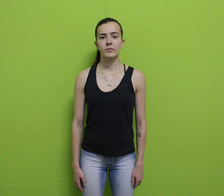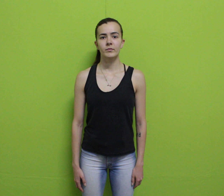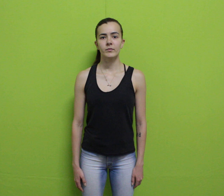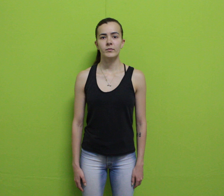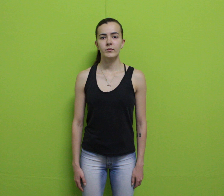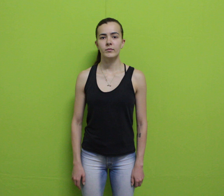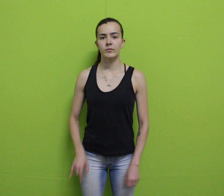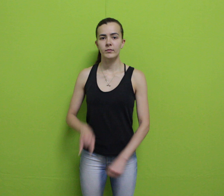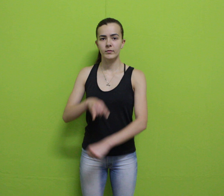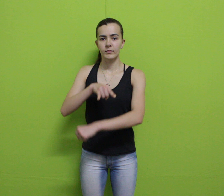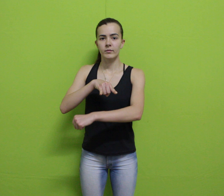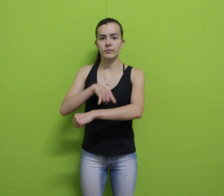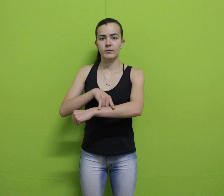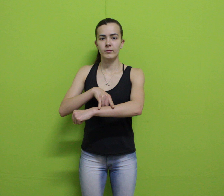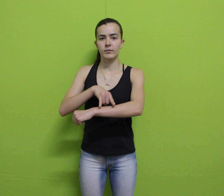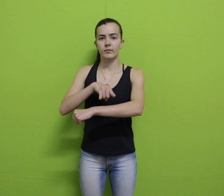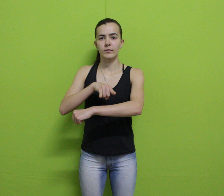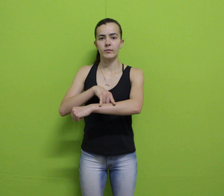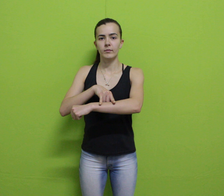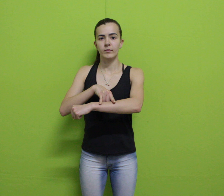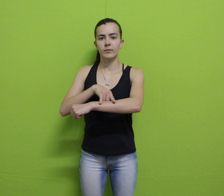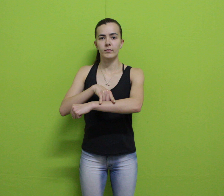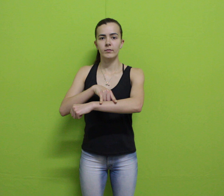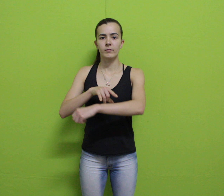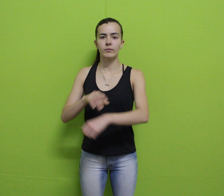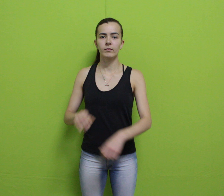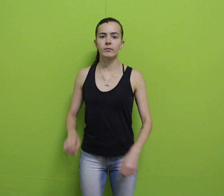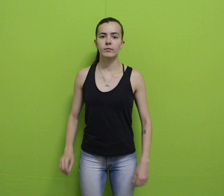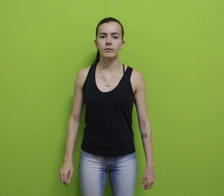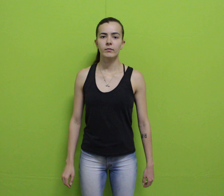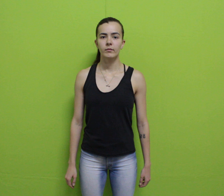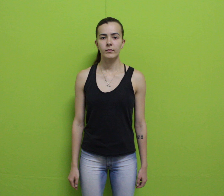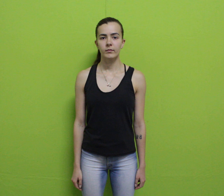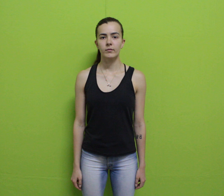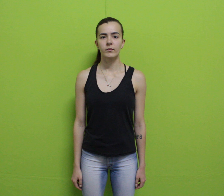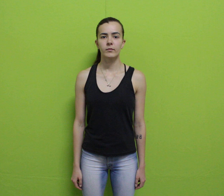banheiro